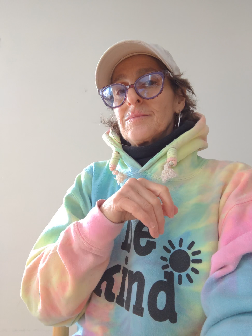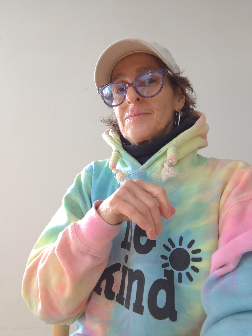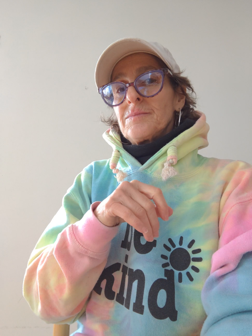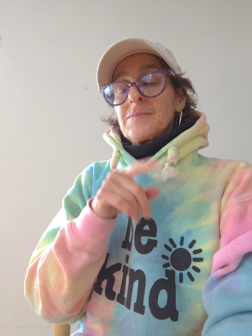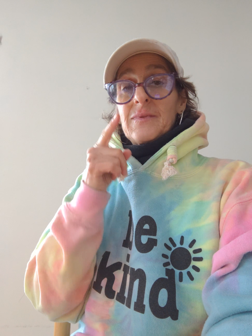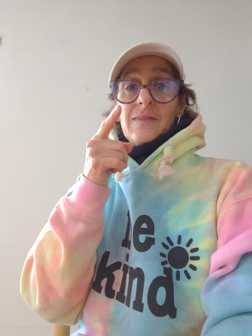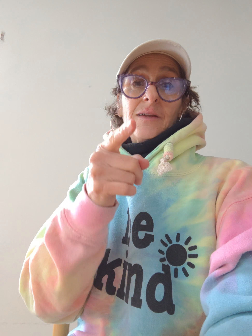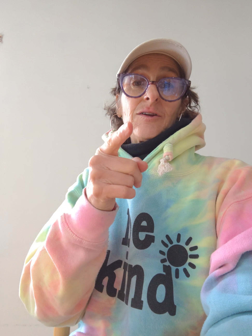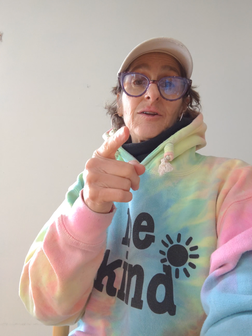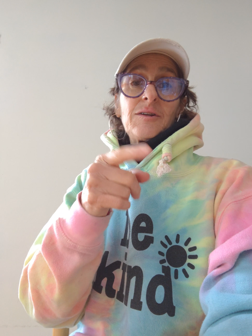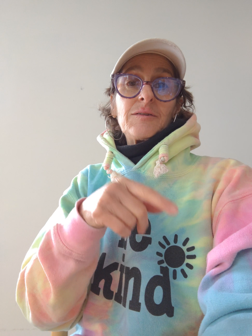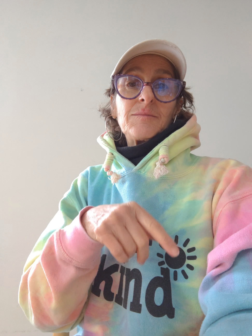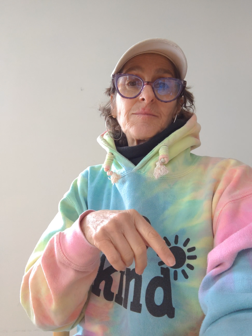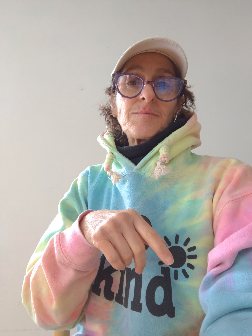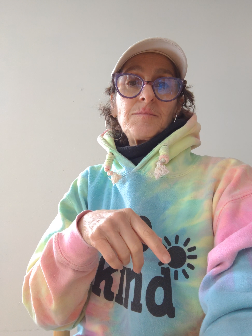there